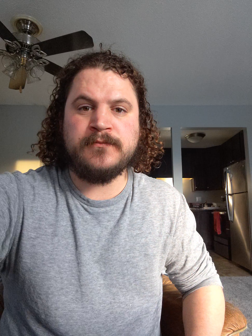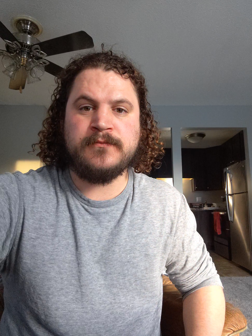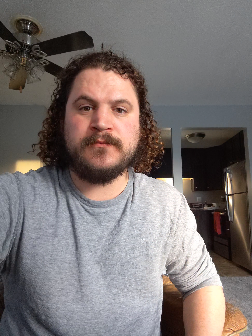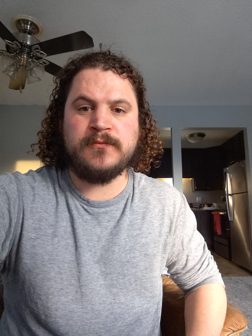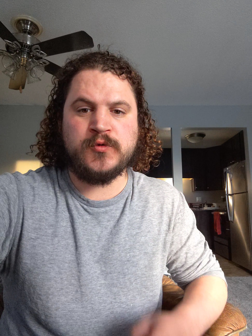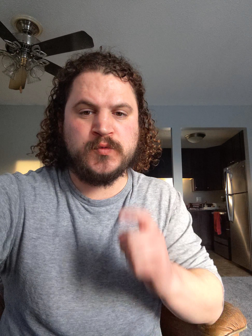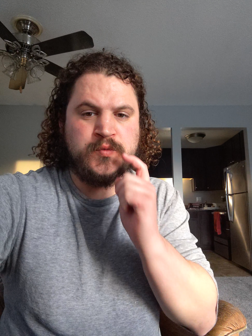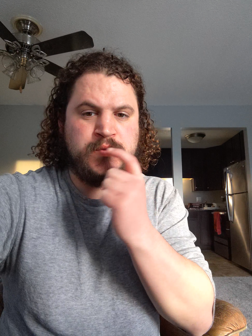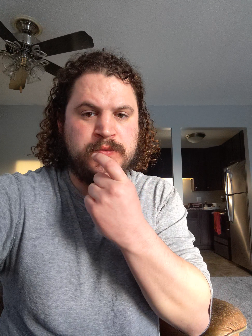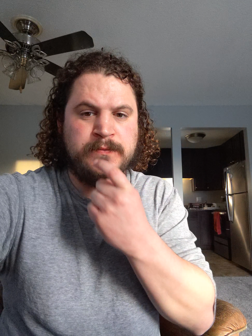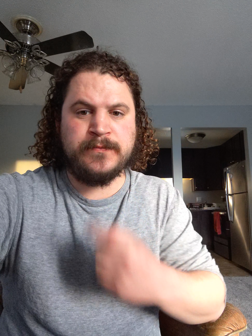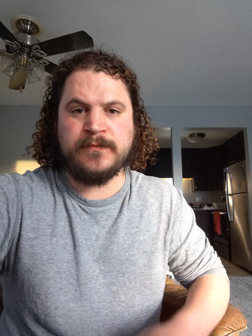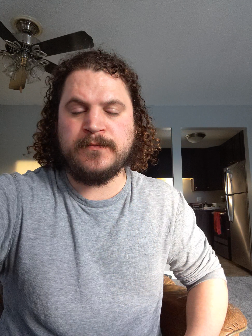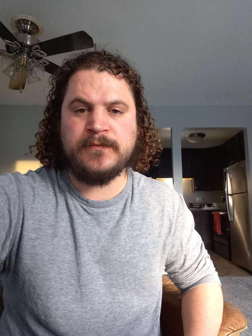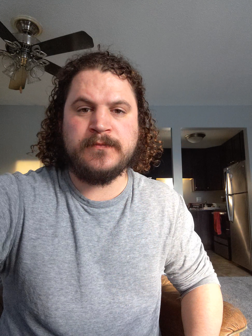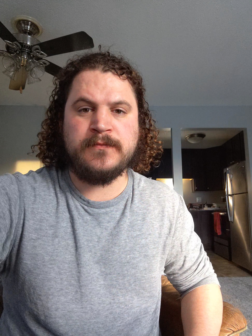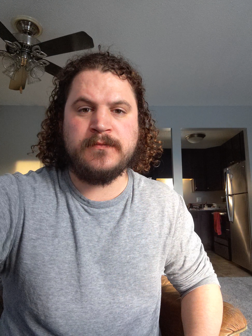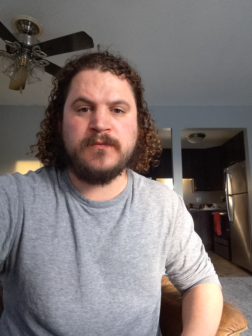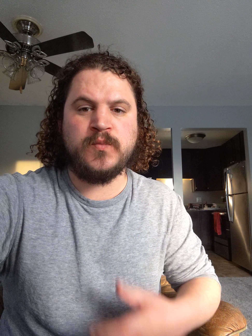tooth